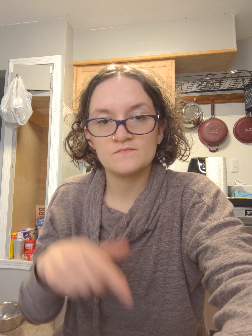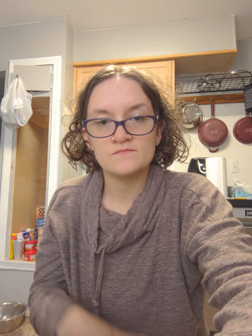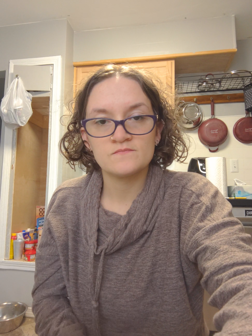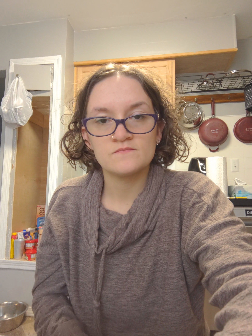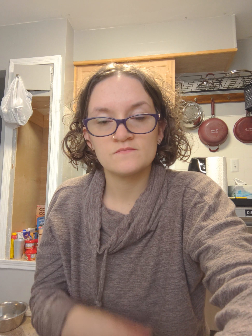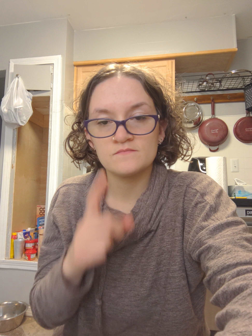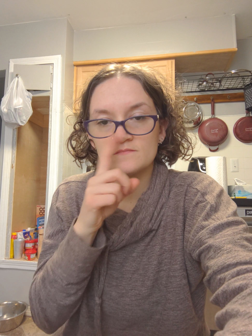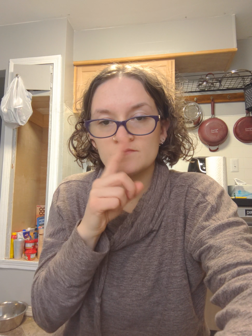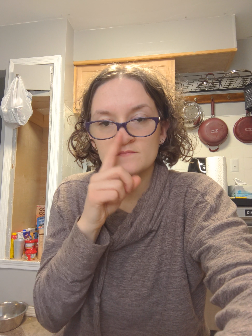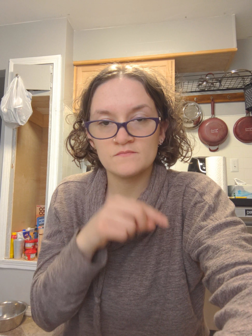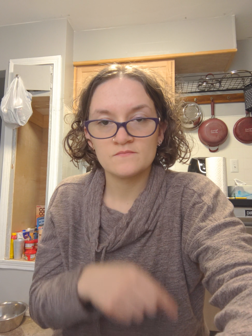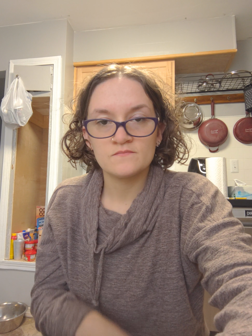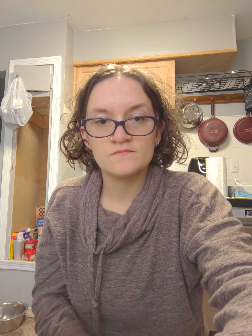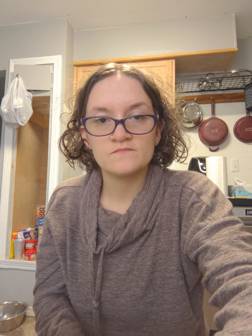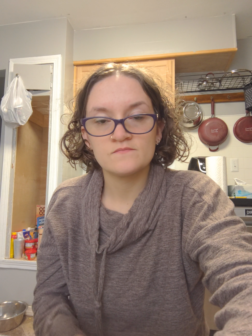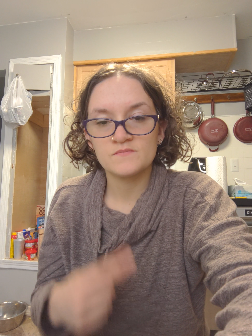mouse